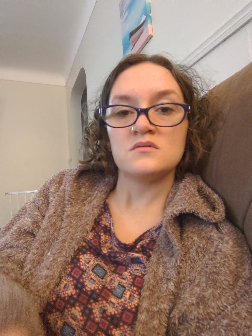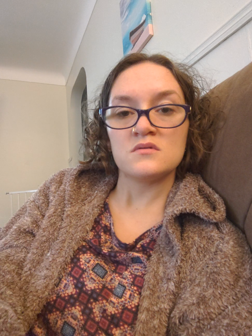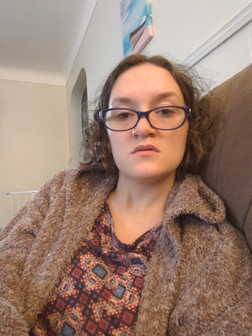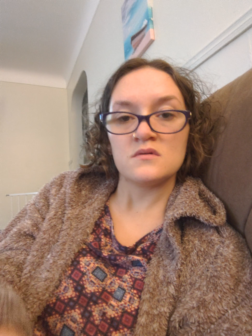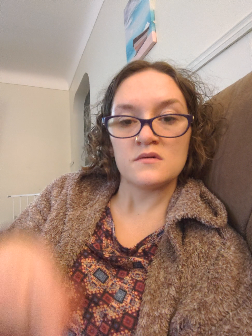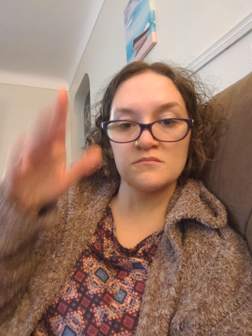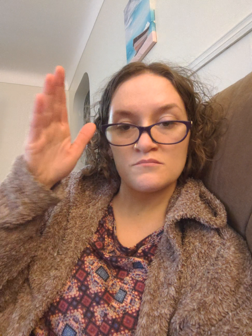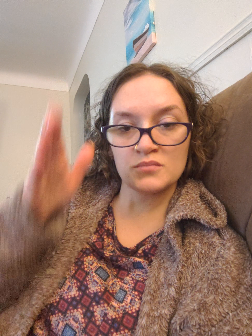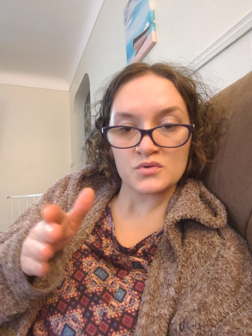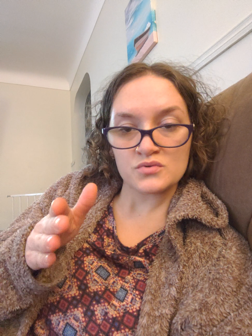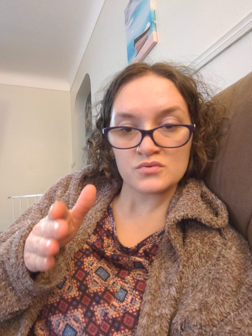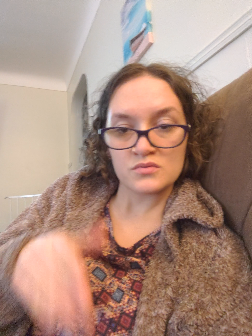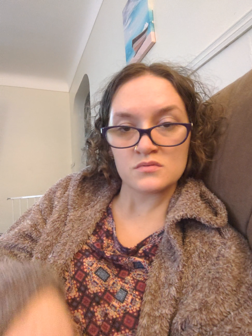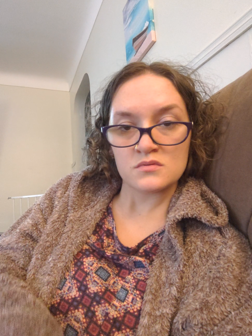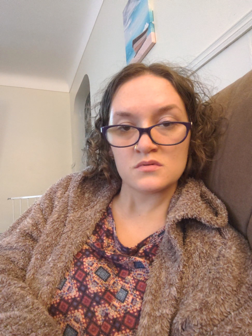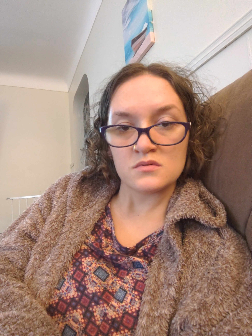person